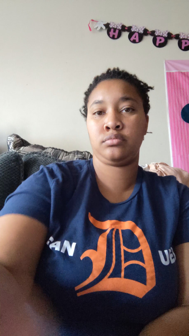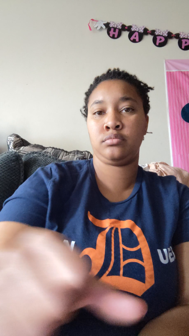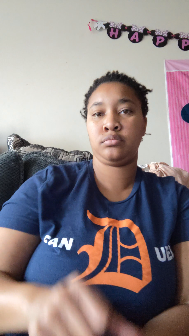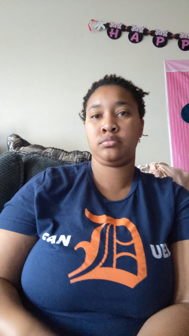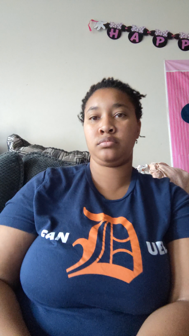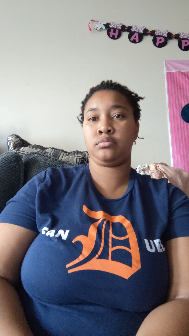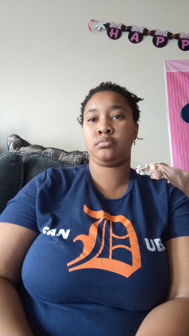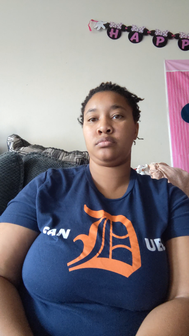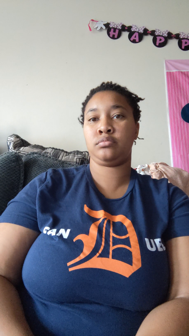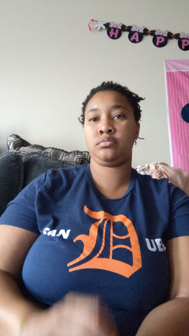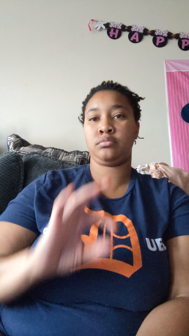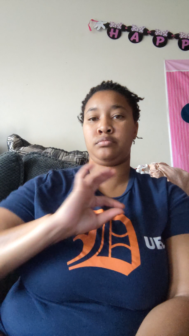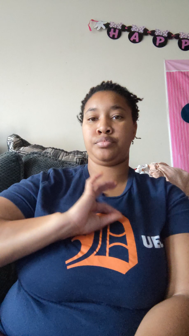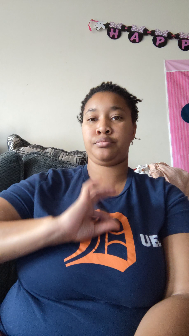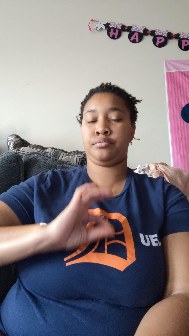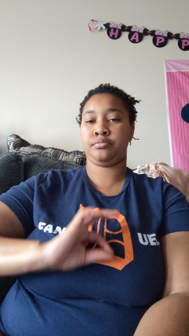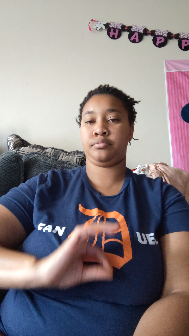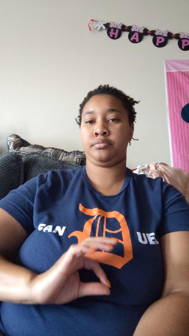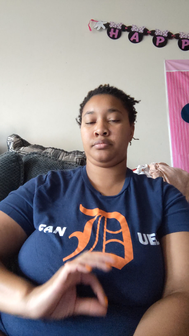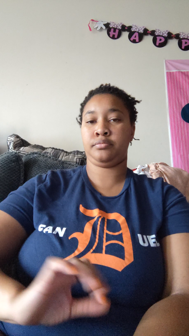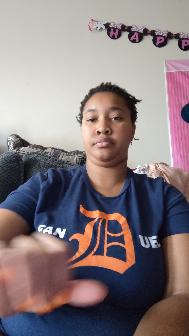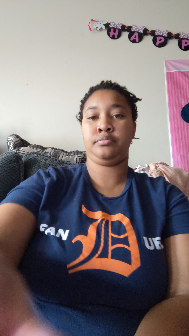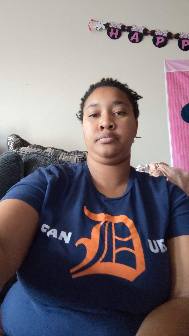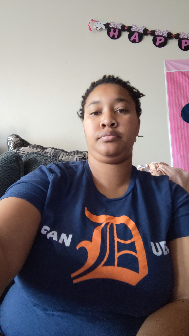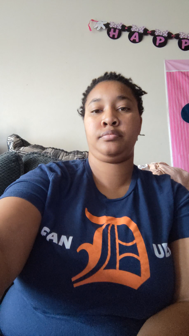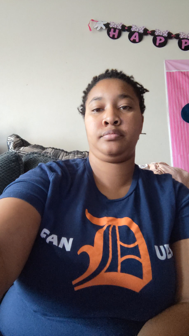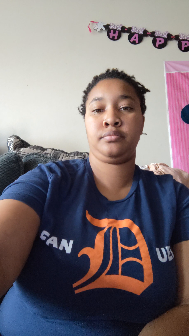button